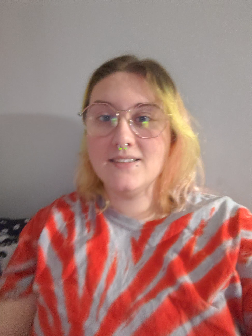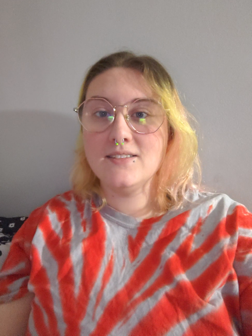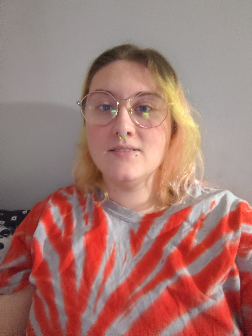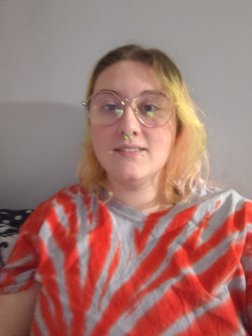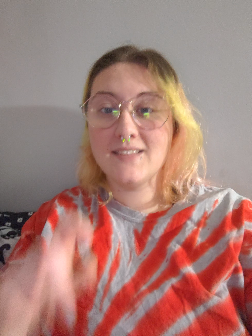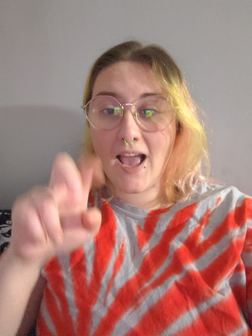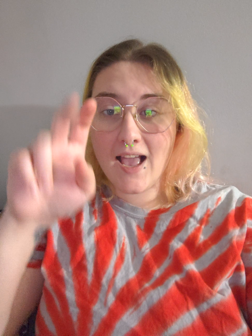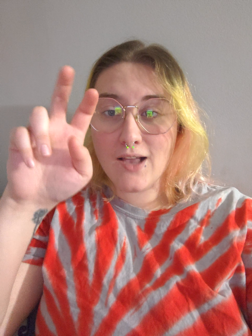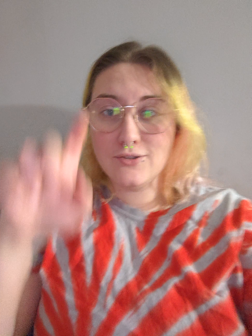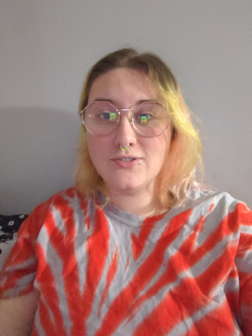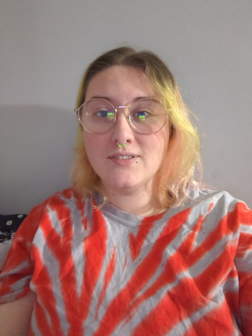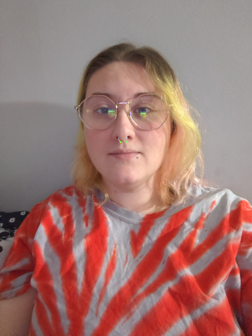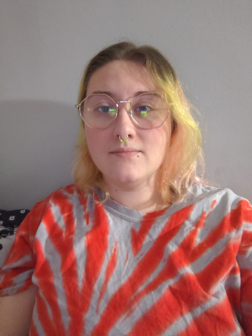stairs